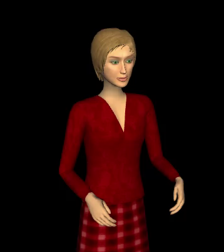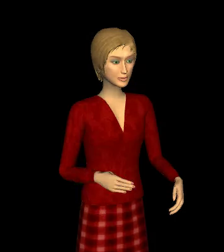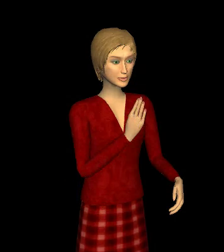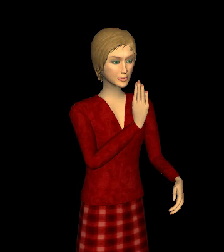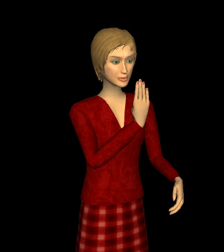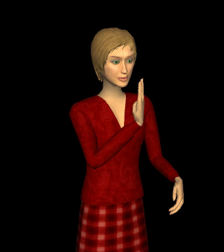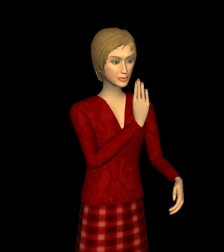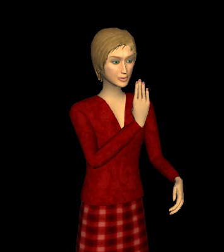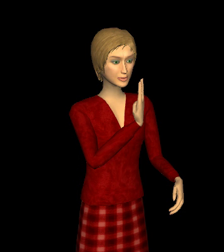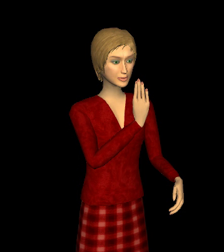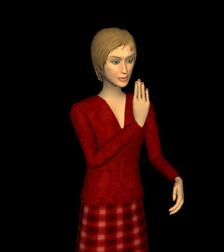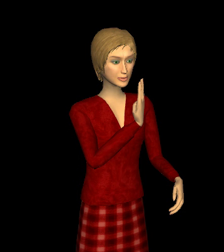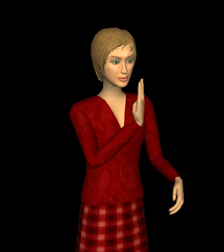مرآة